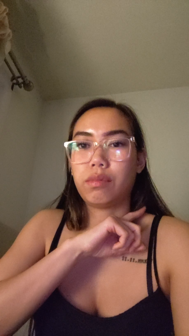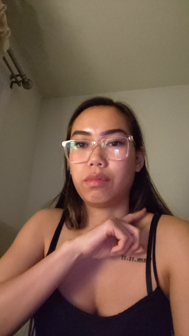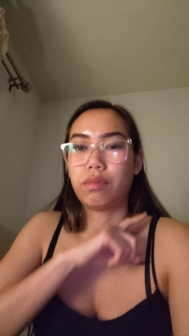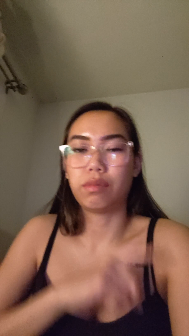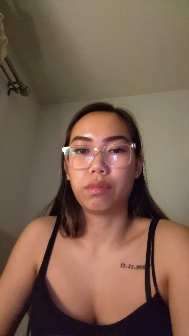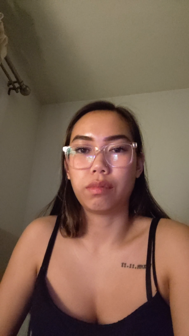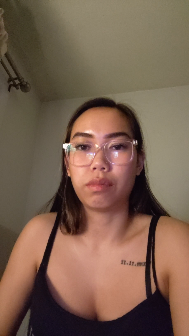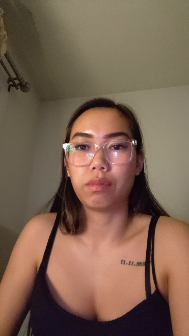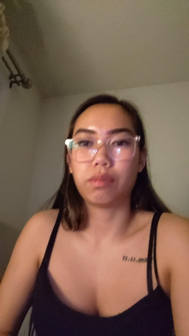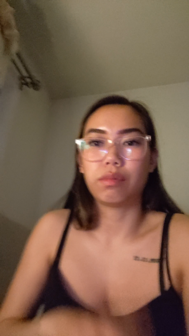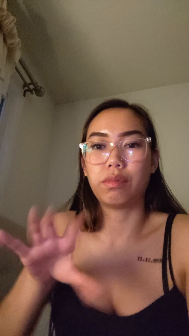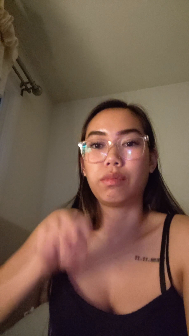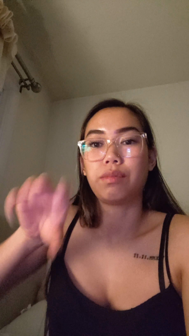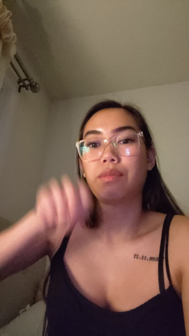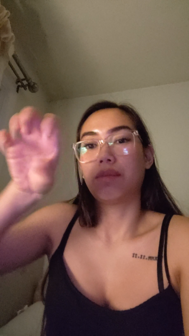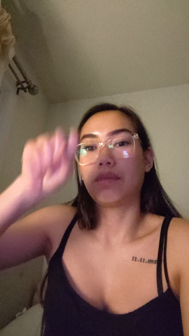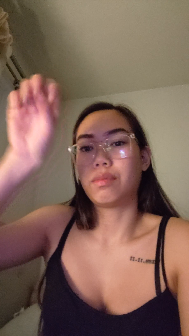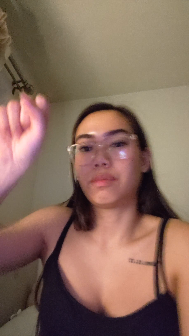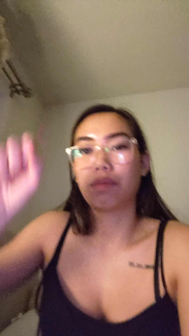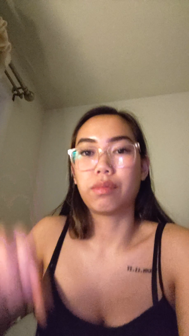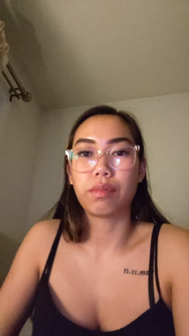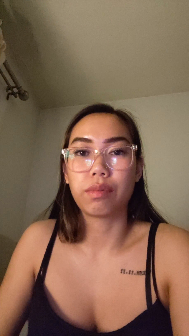ladder